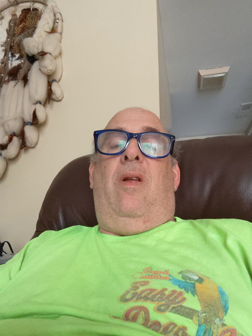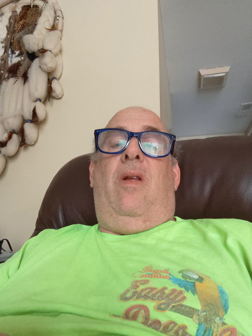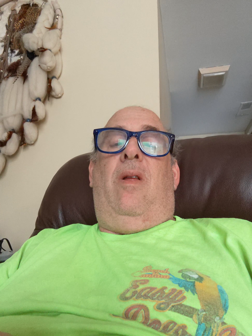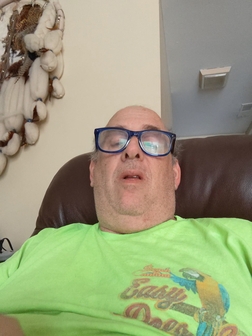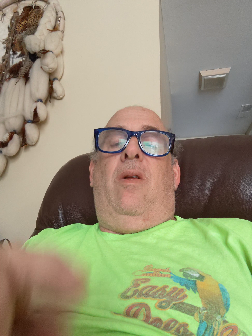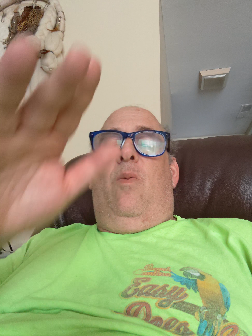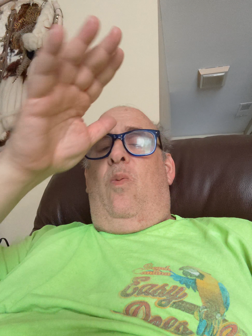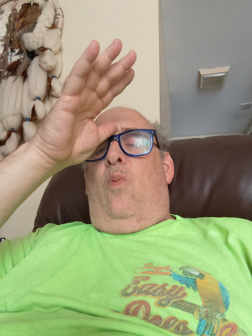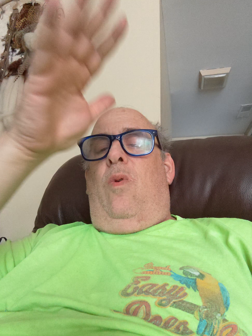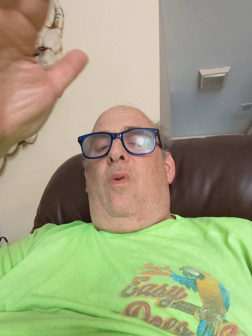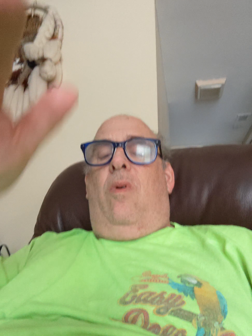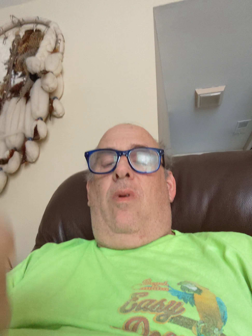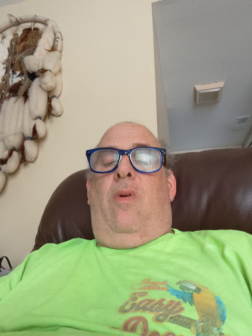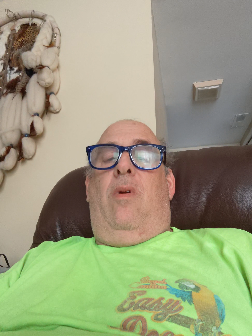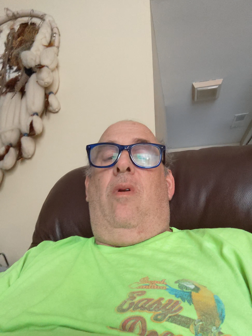grandpa